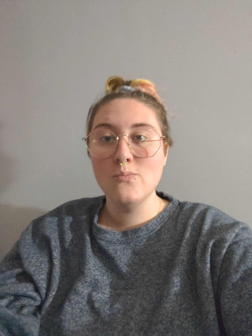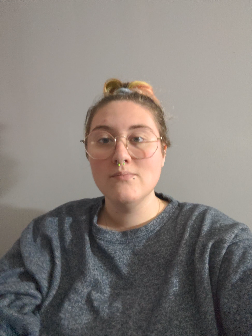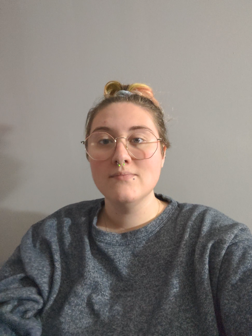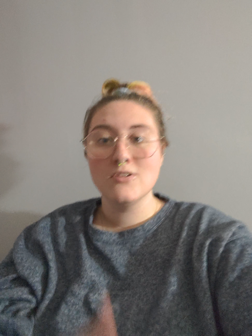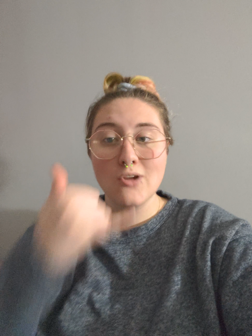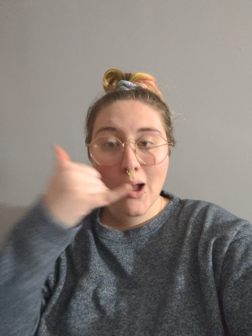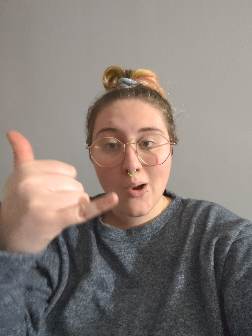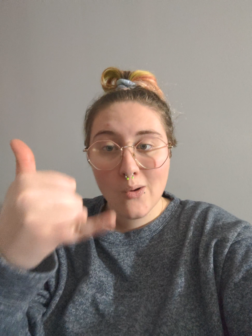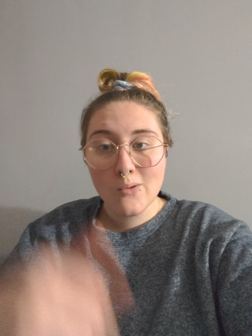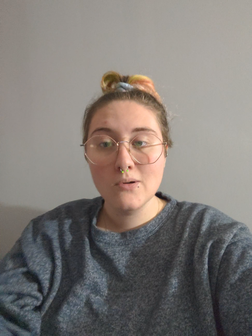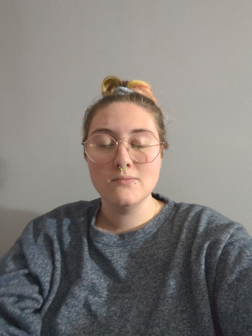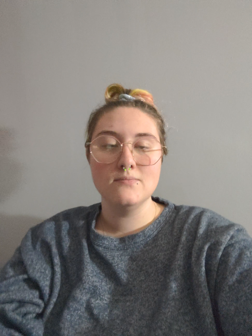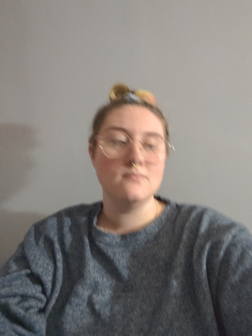call on the phone